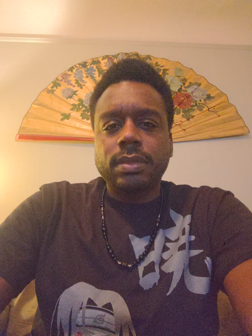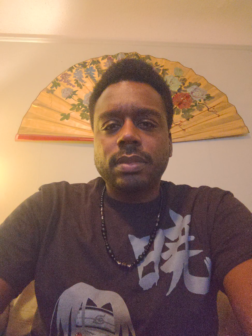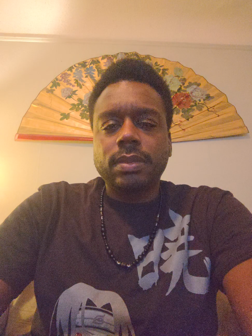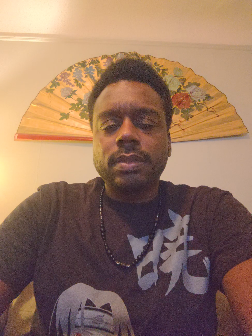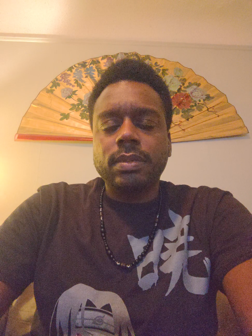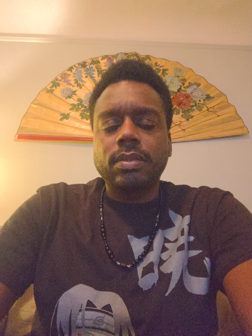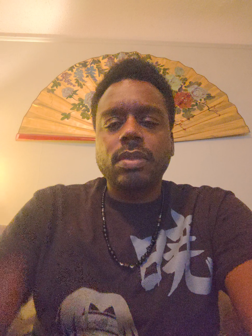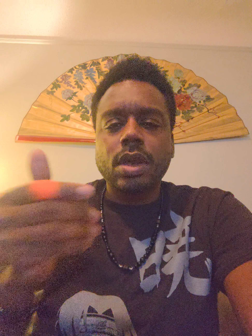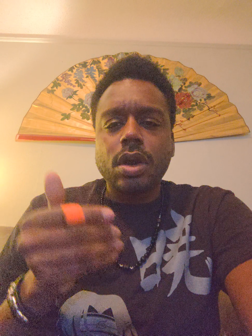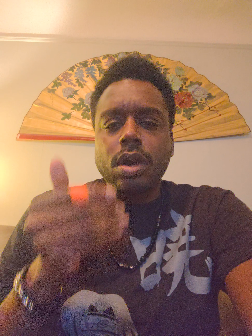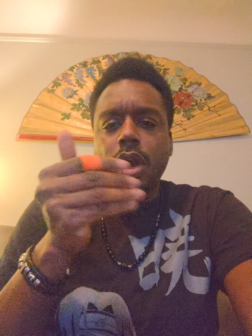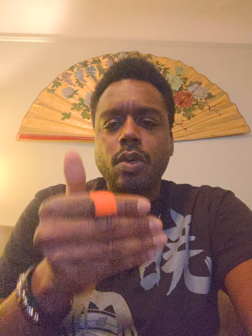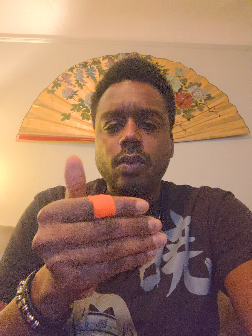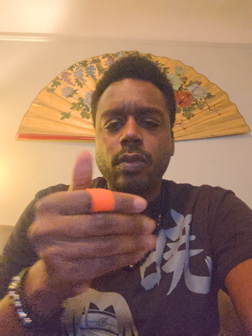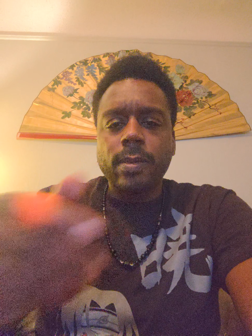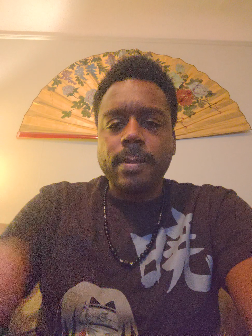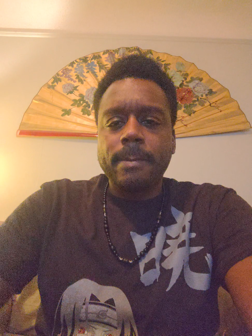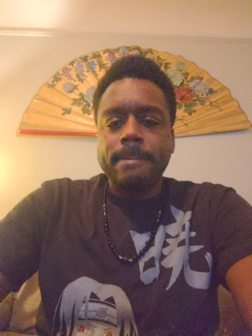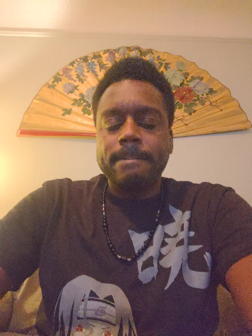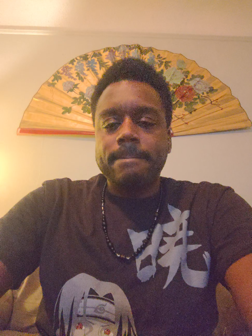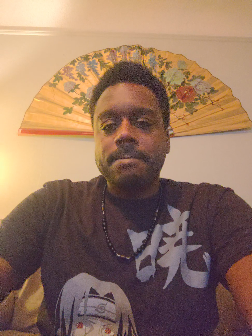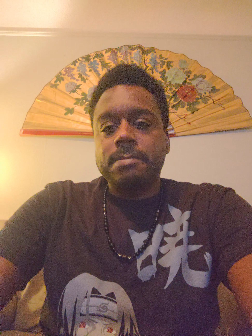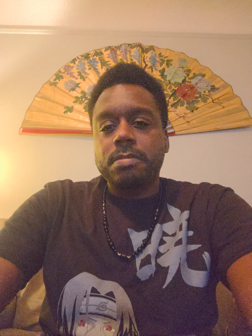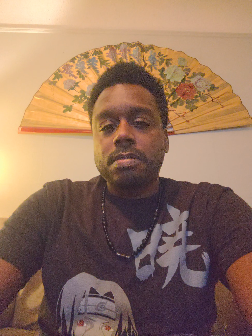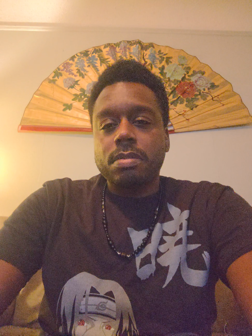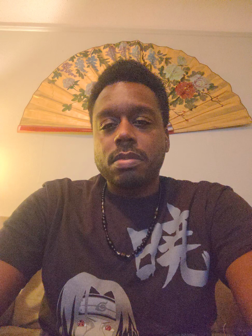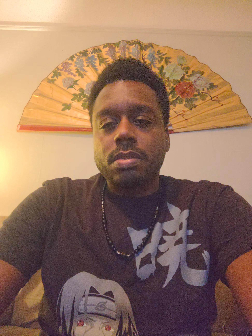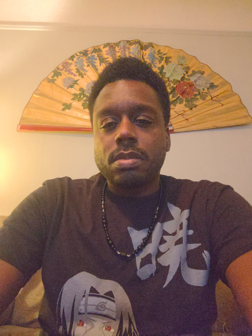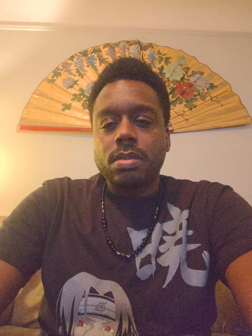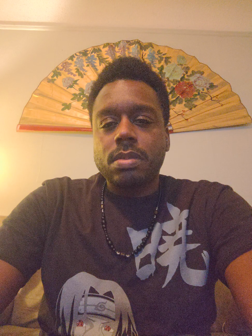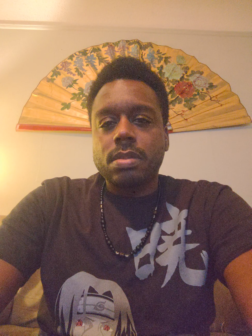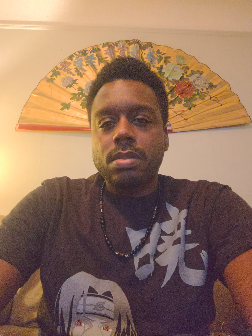close